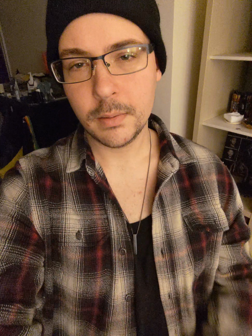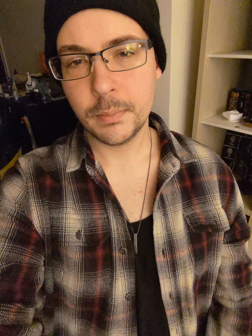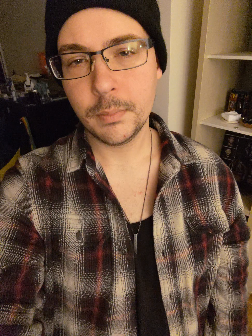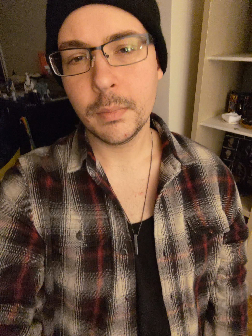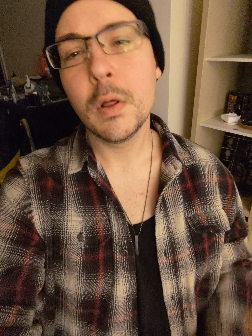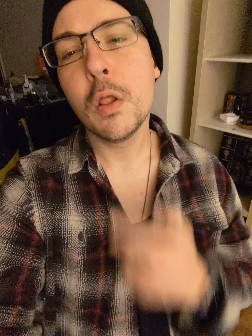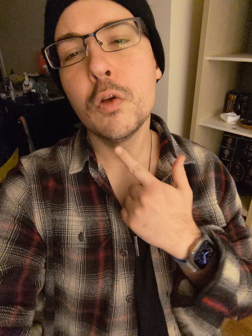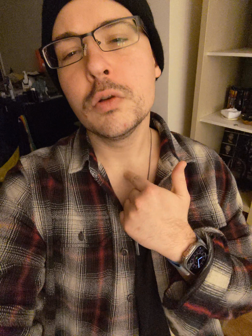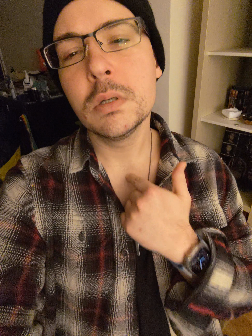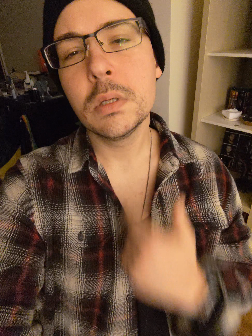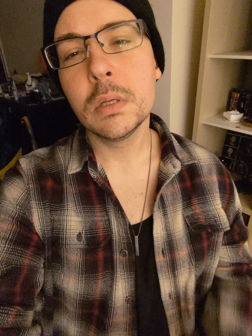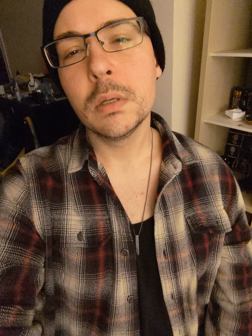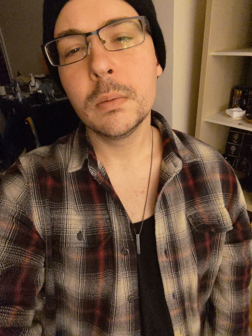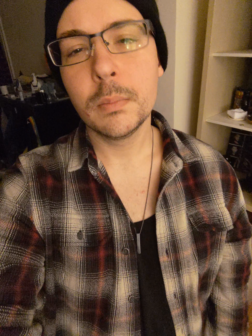thirsty